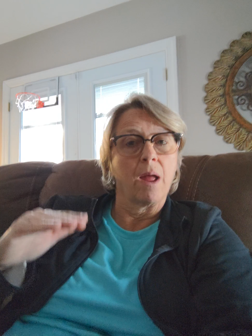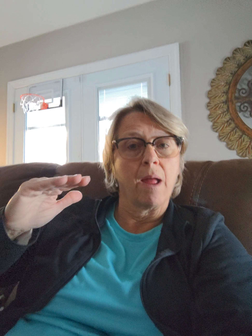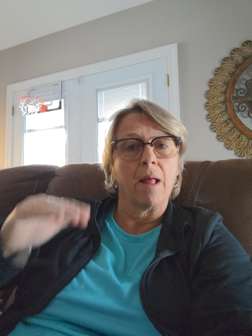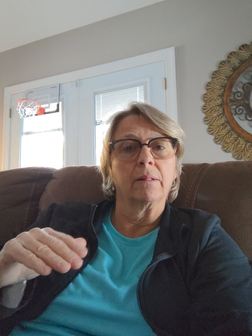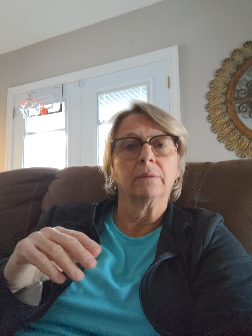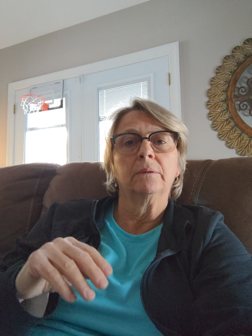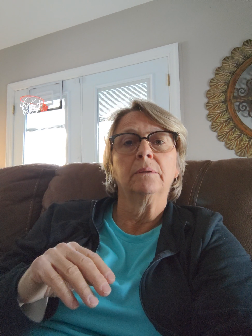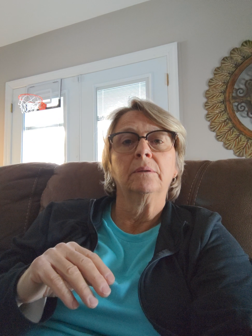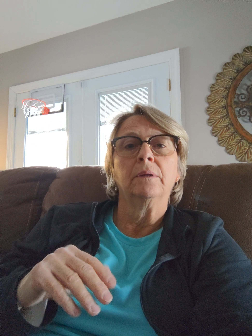child